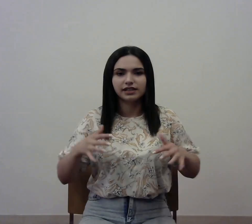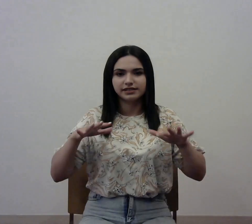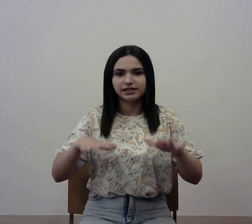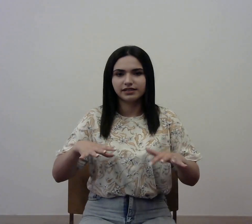yer